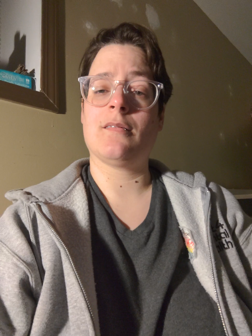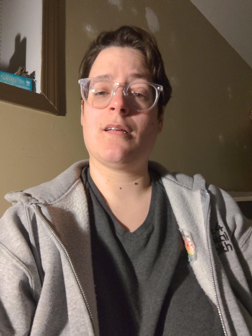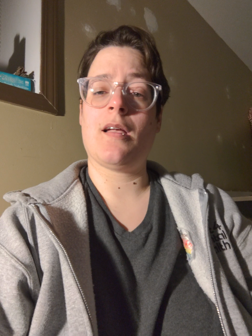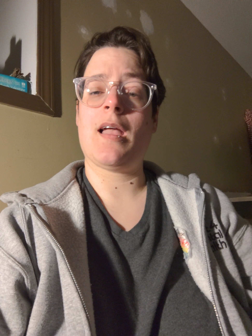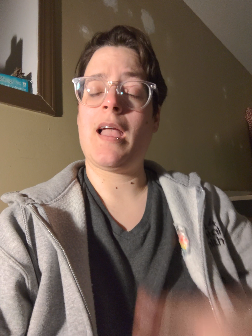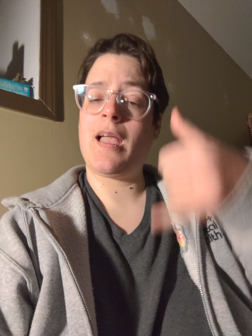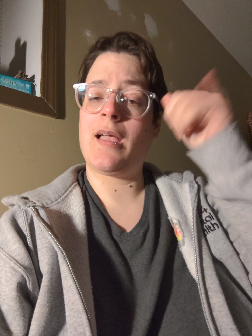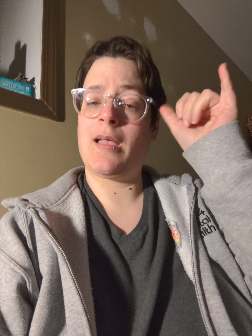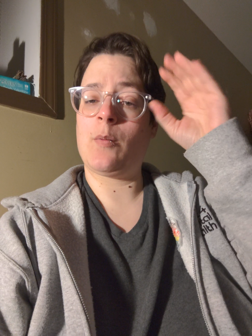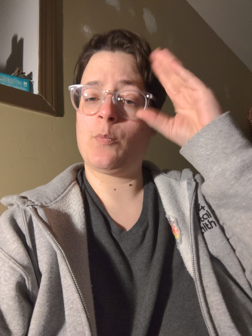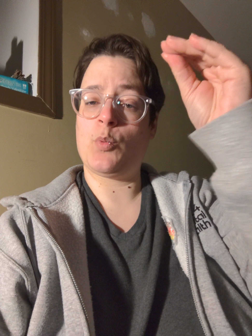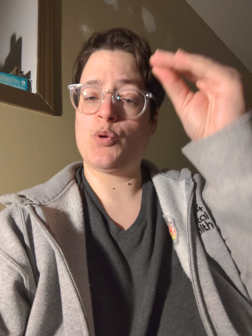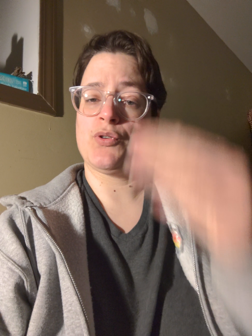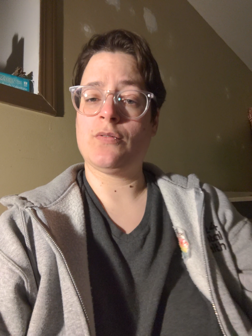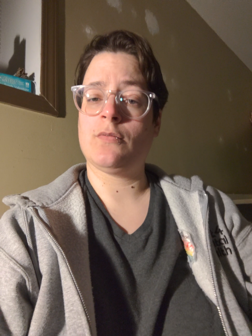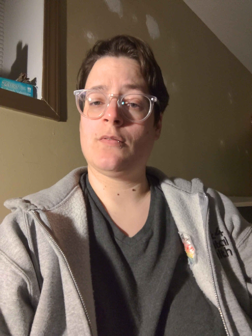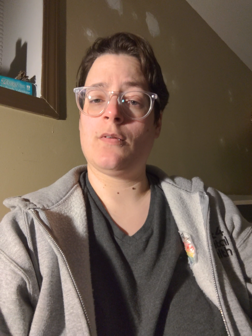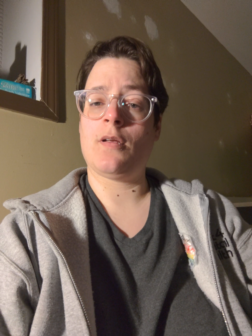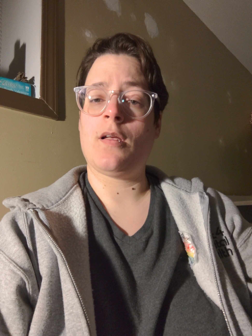cowboy